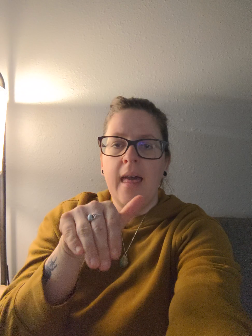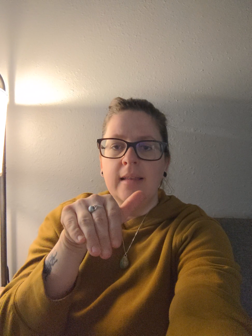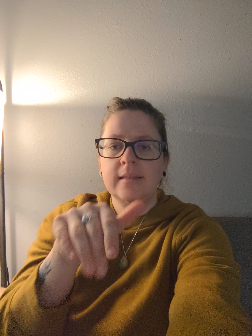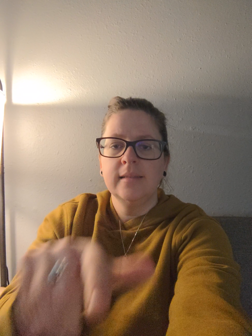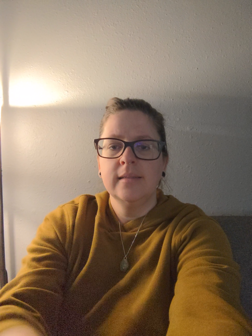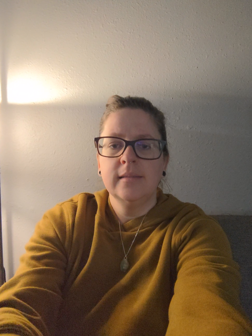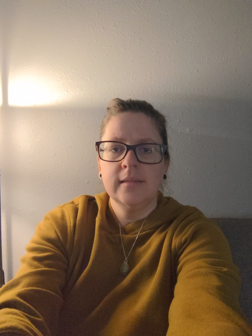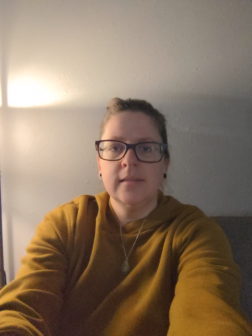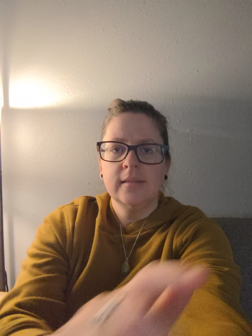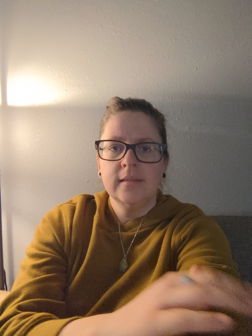night